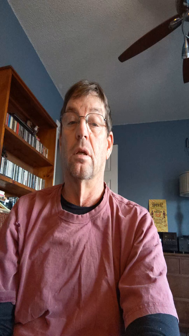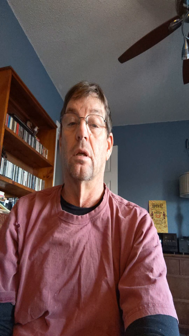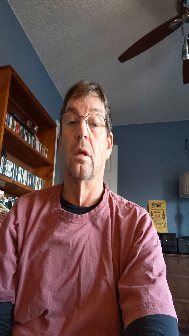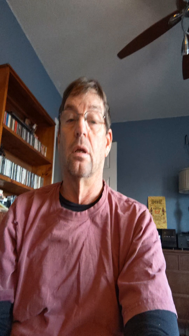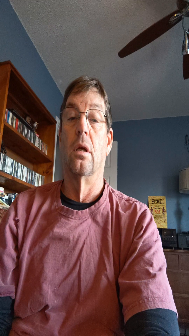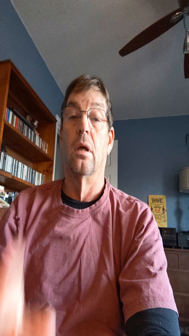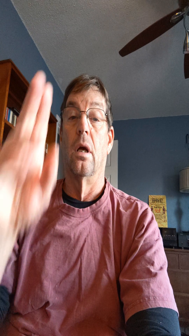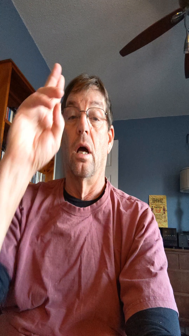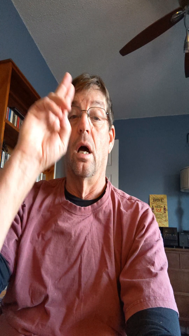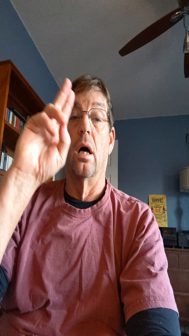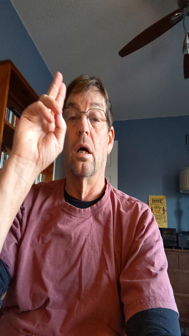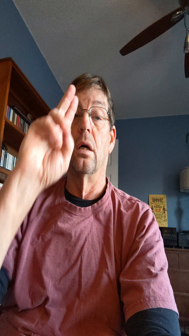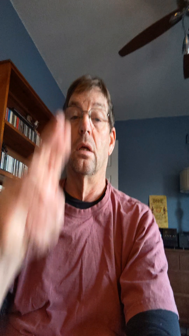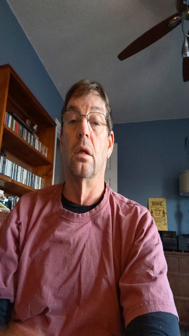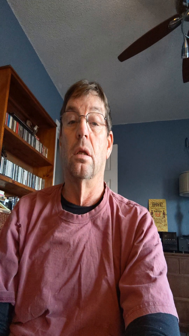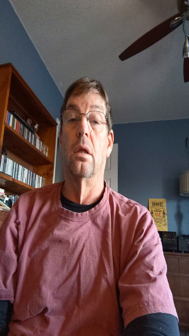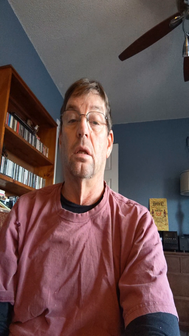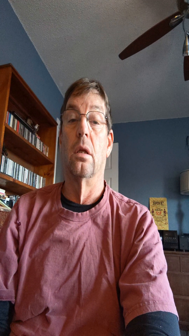uncle